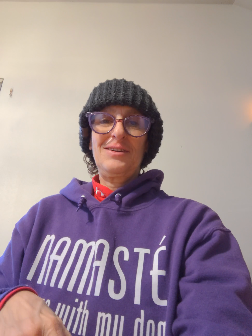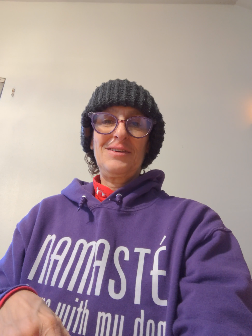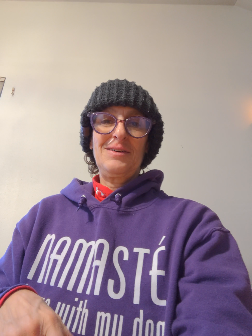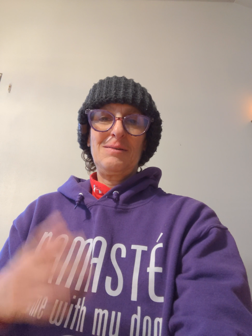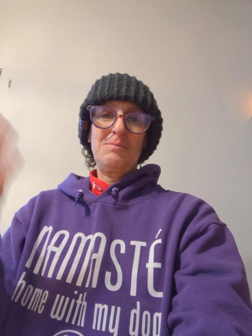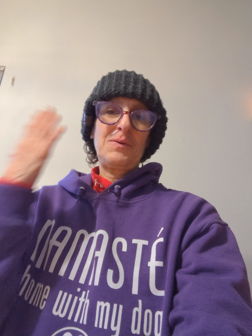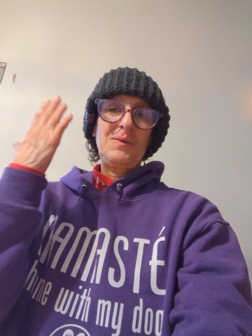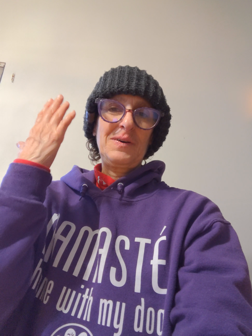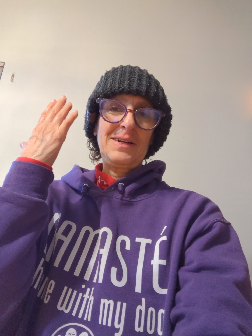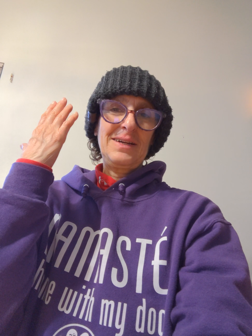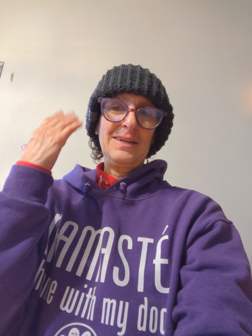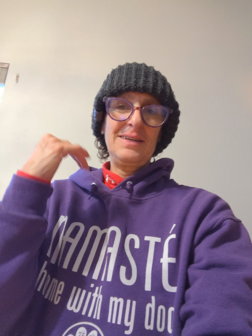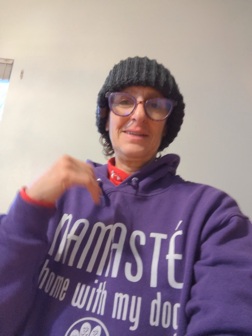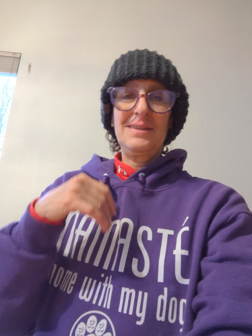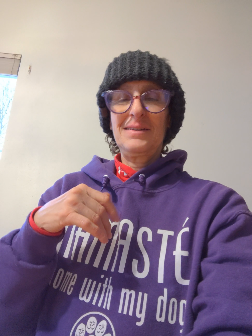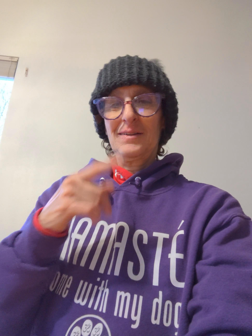morning